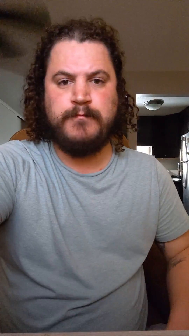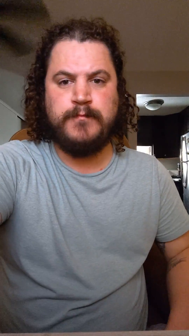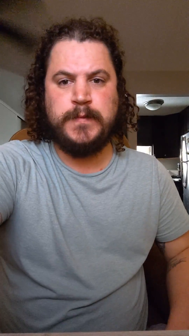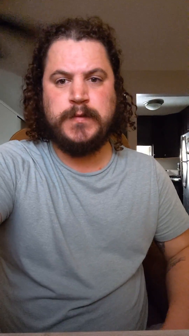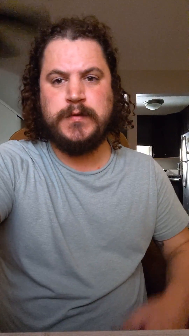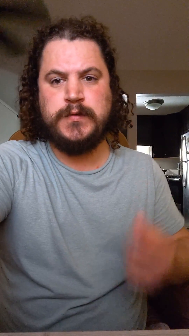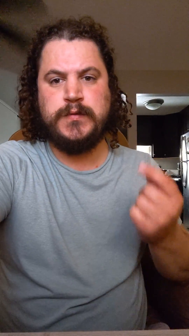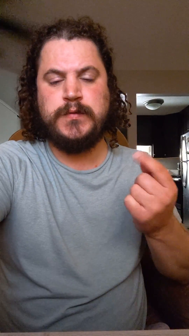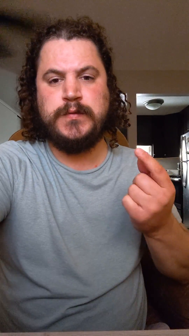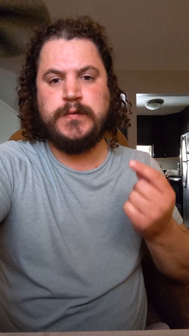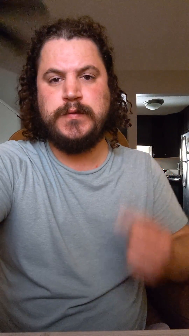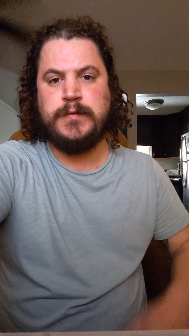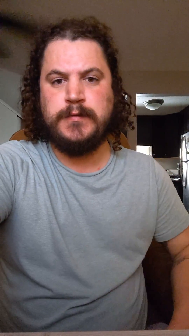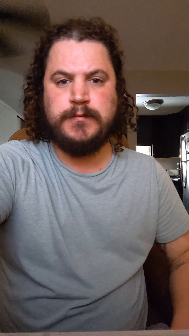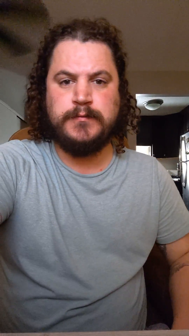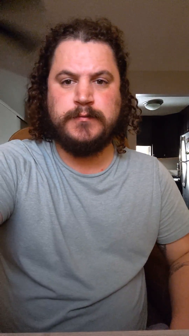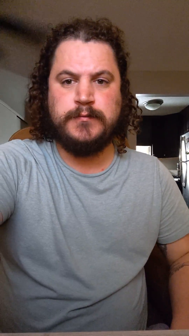do